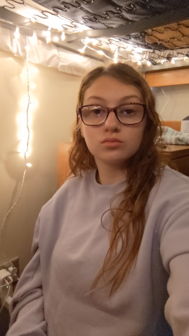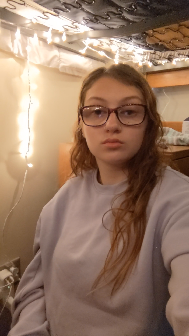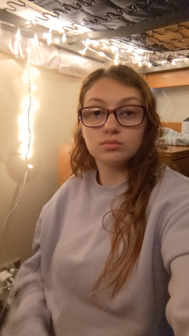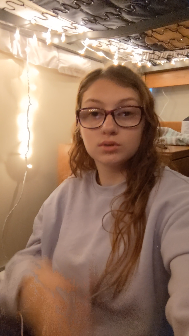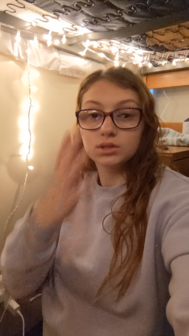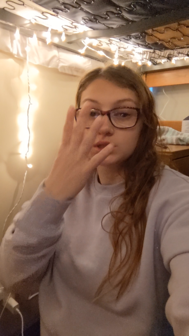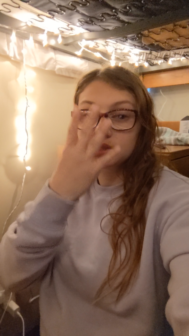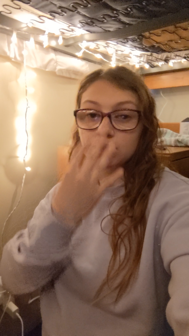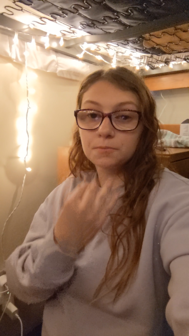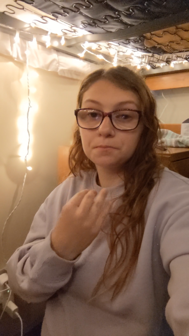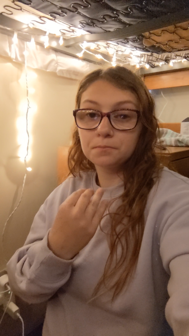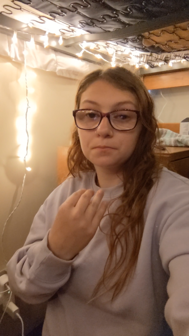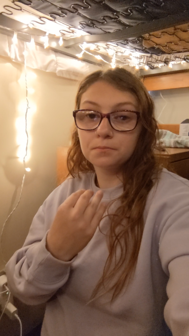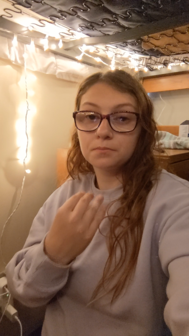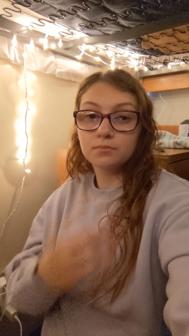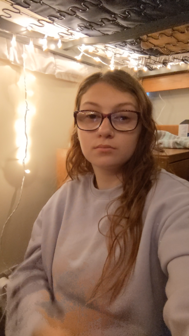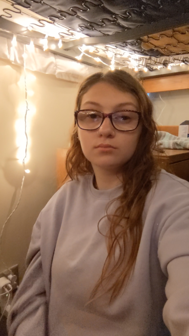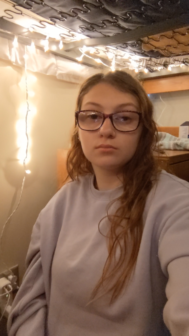asleep